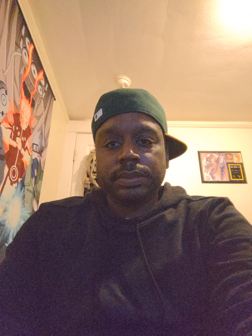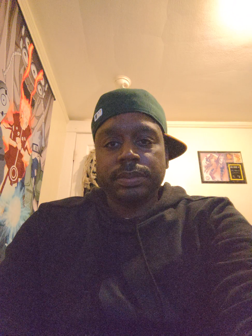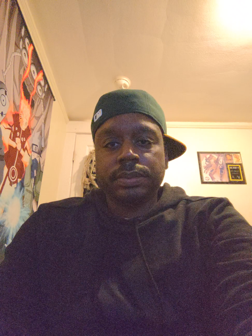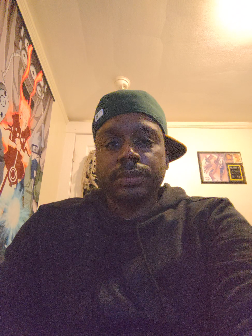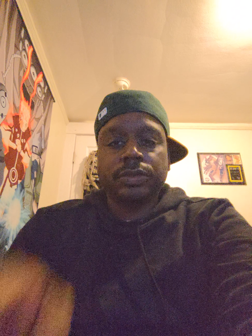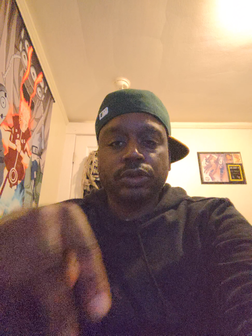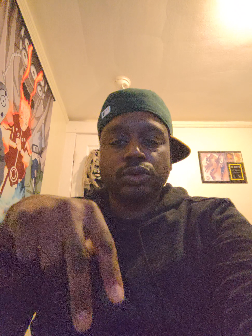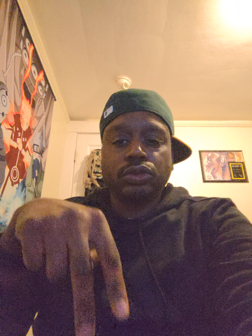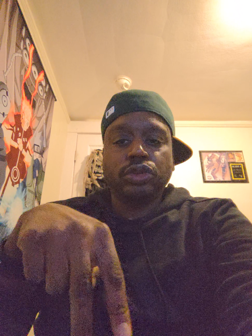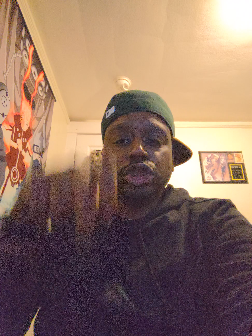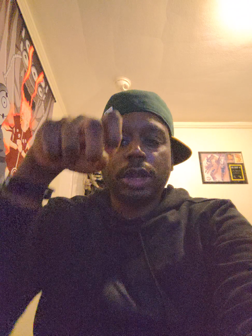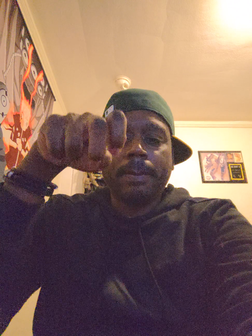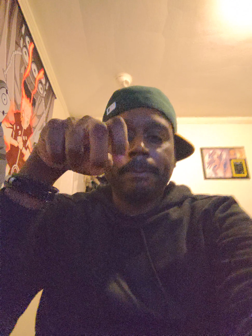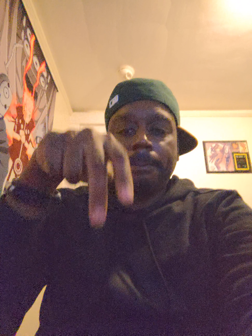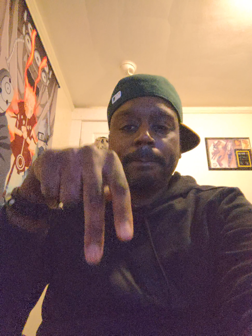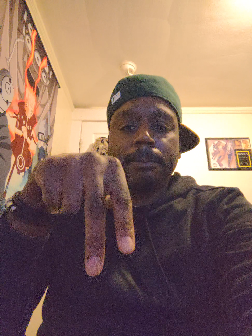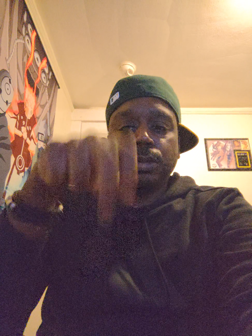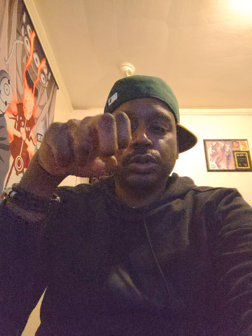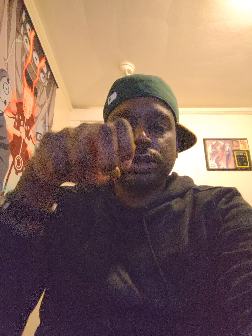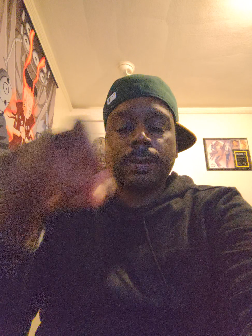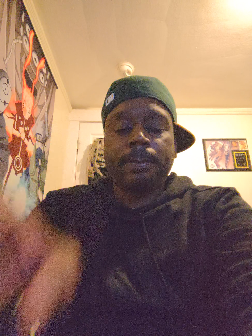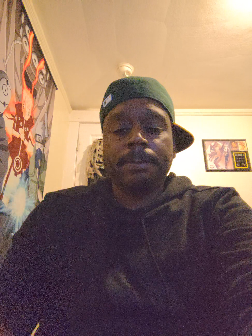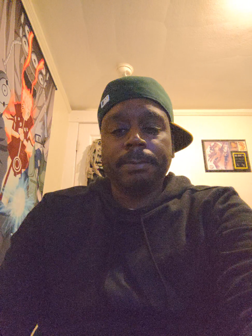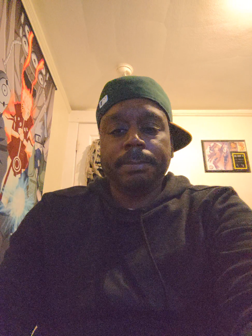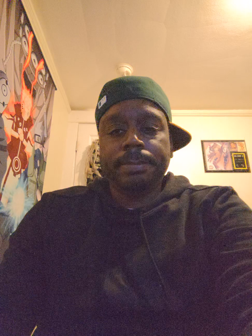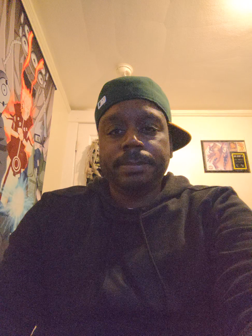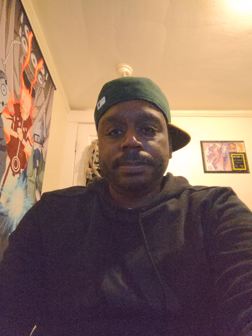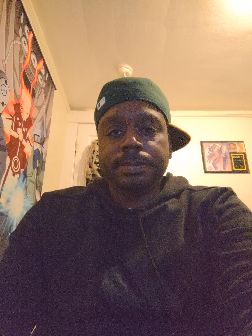jump